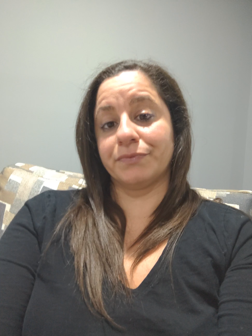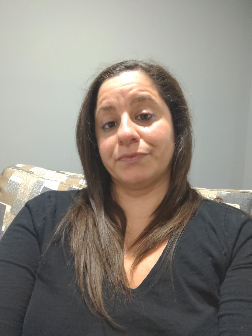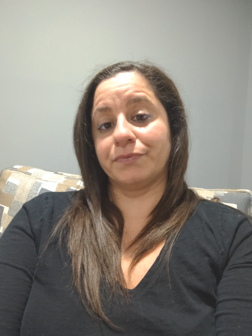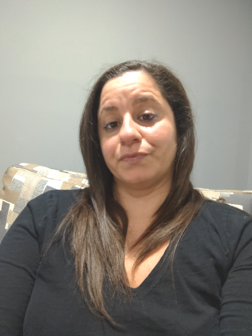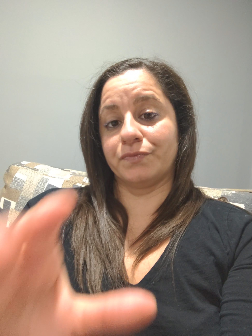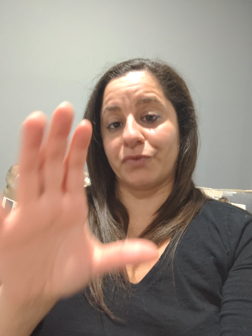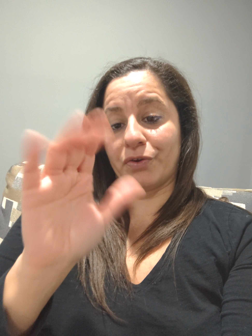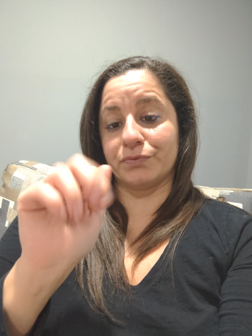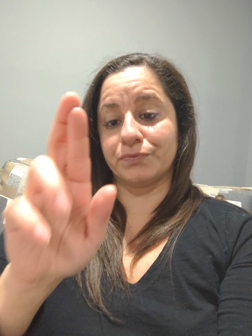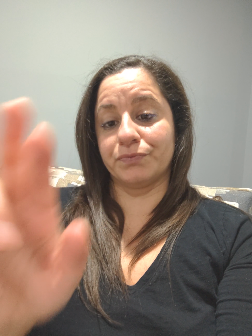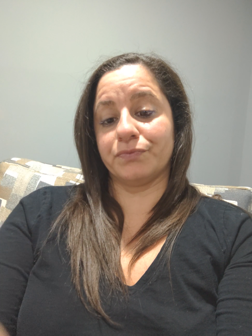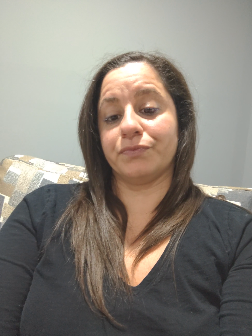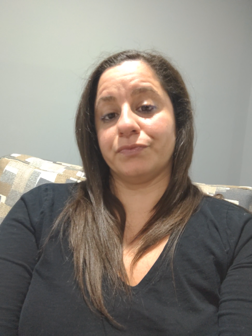car